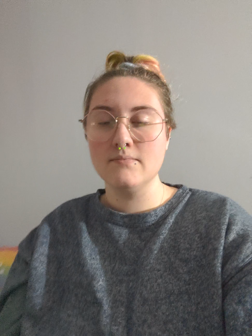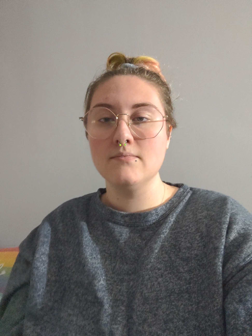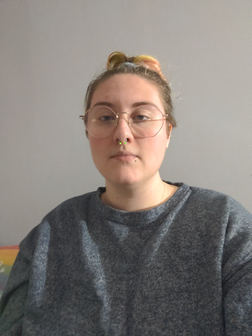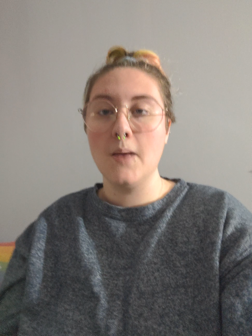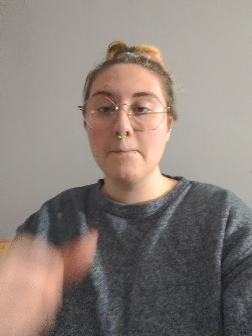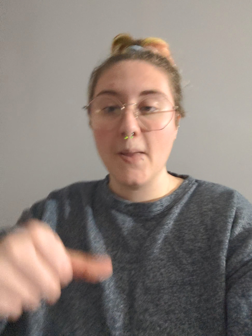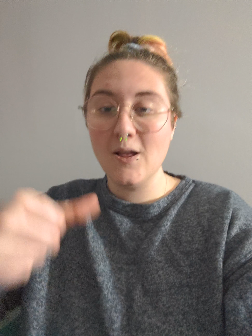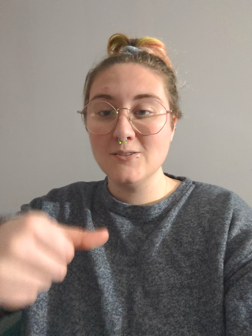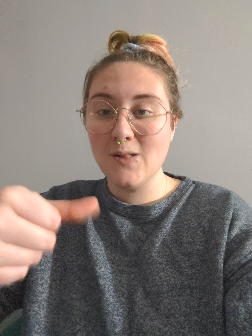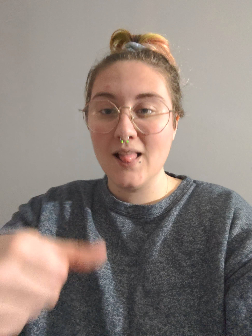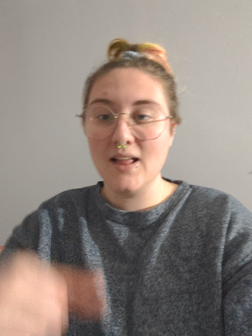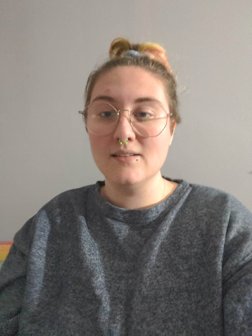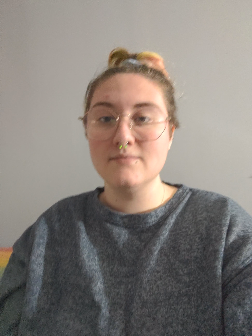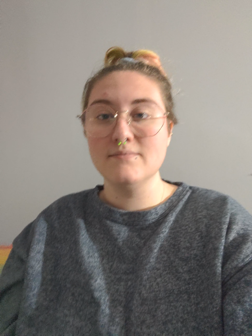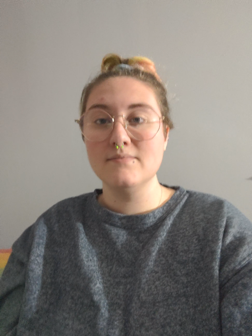puzzle